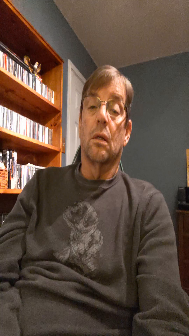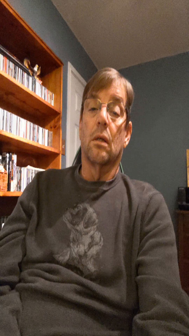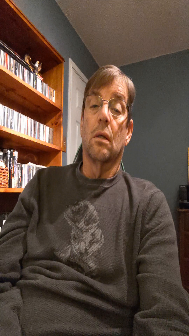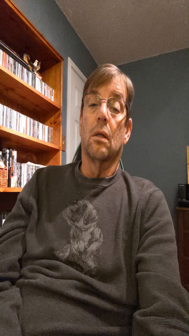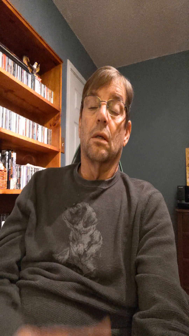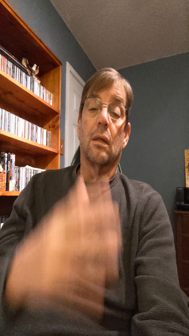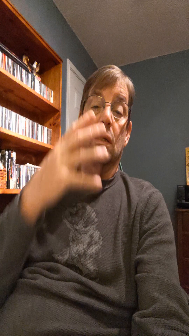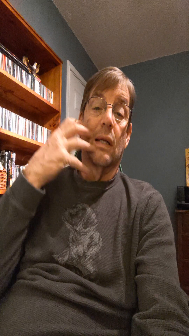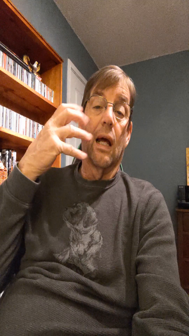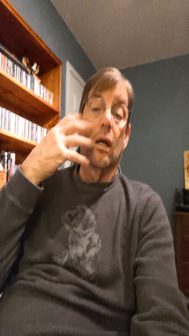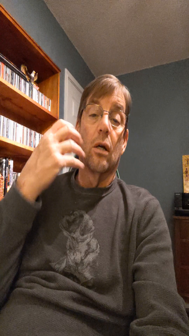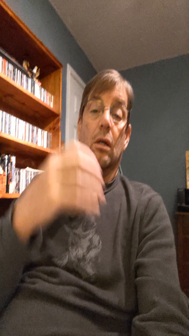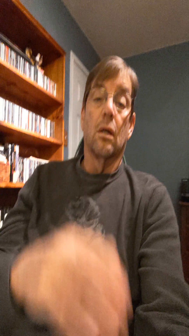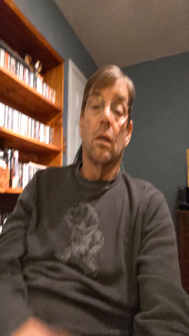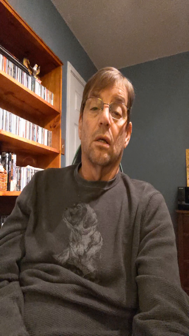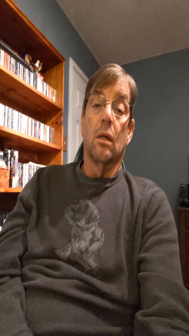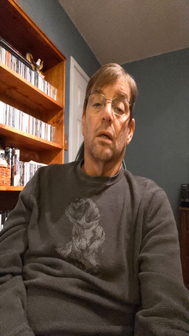tiger